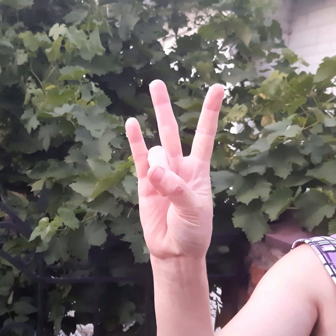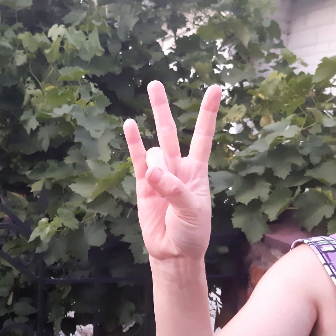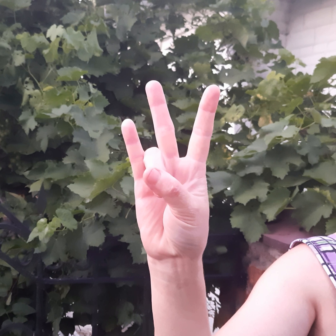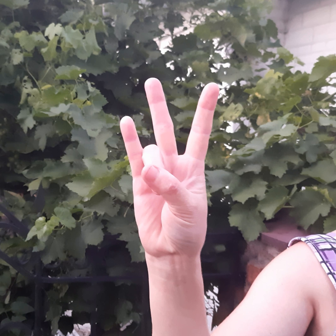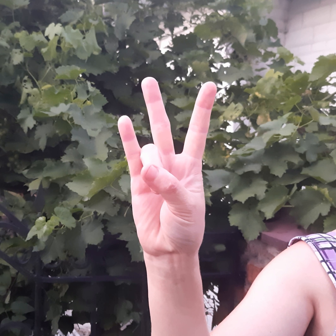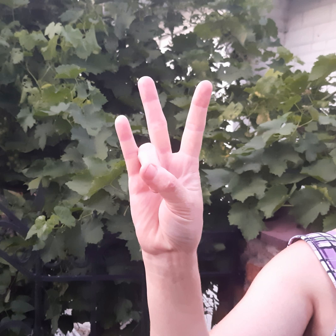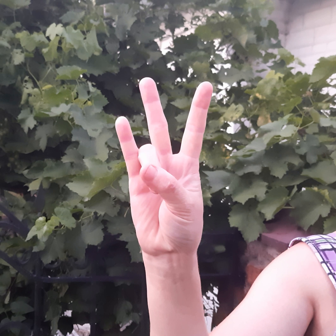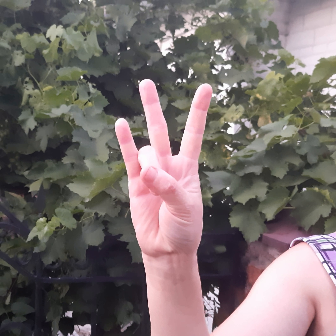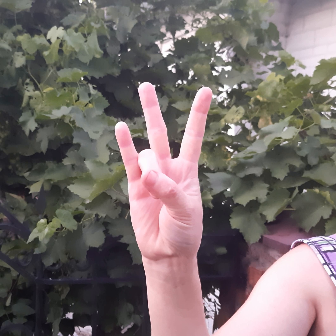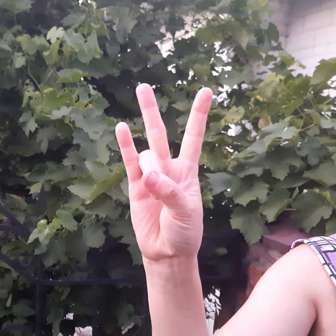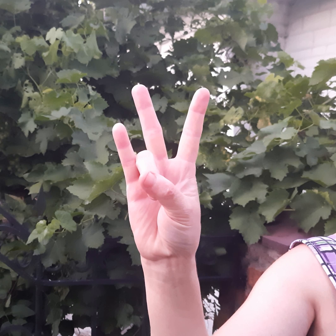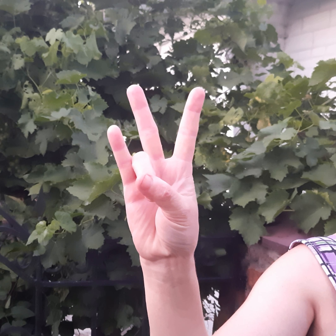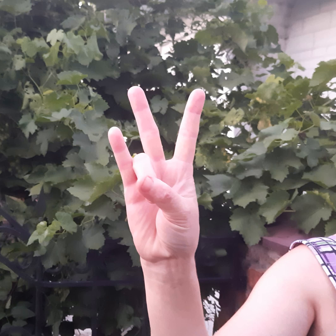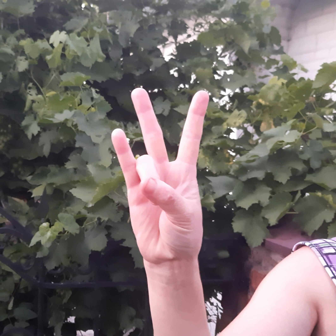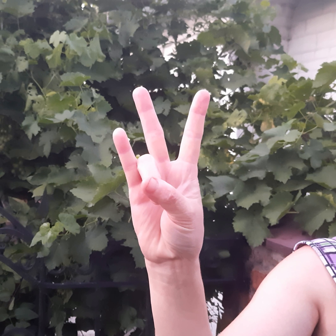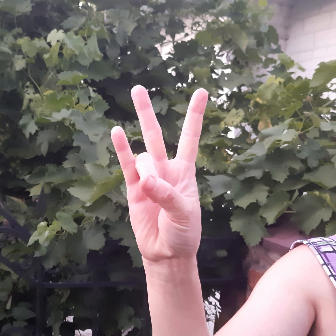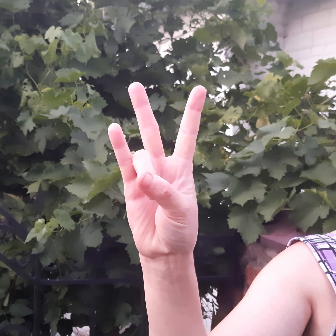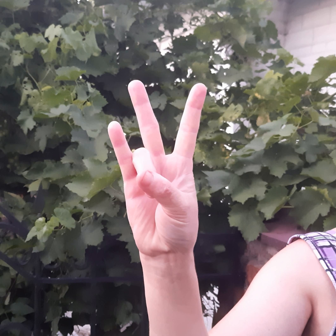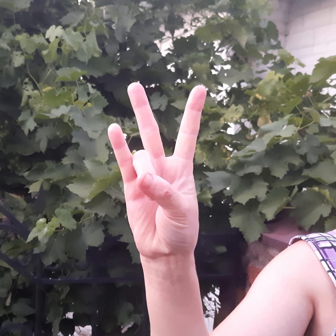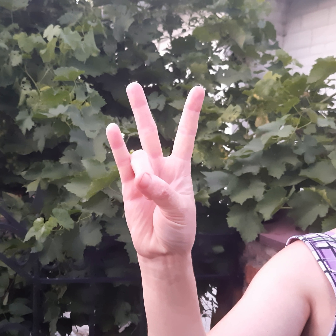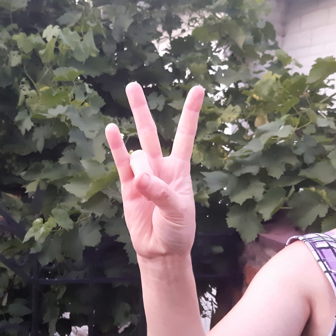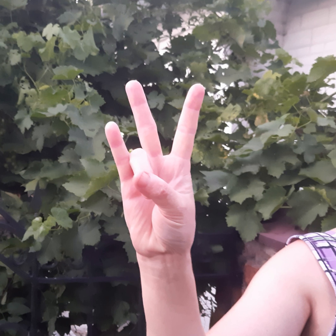Н